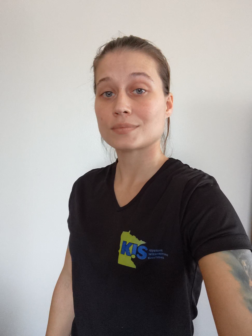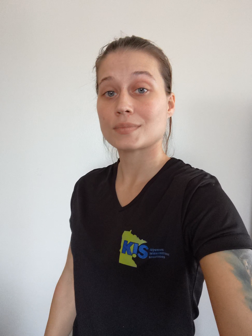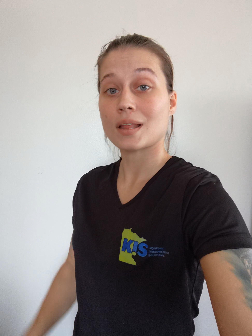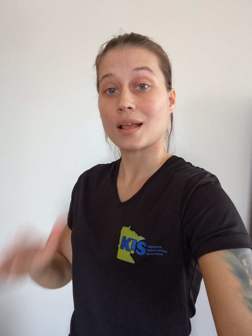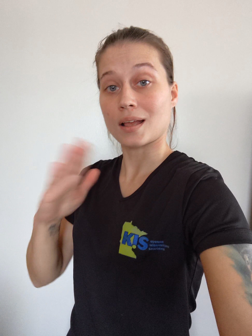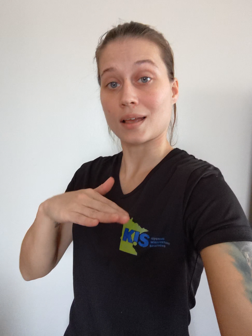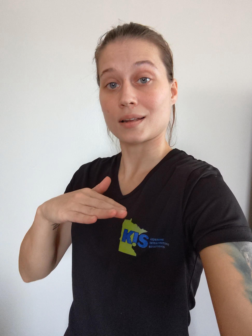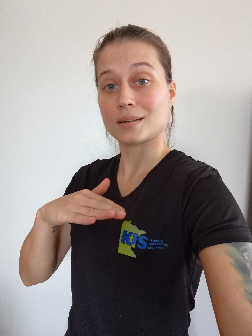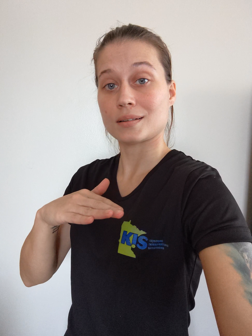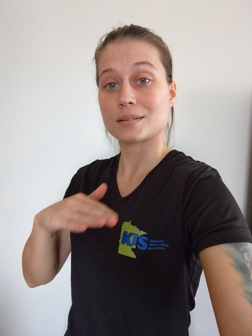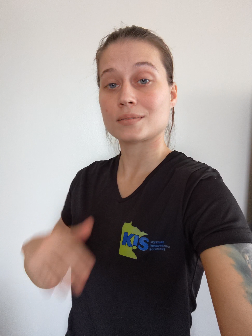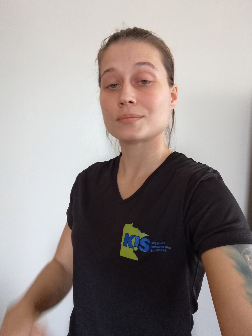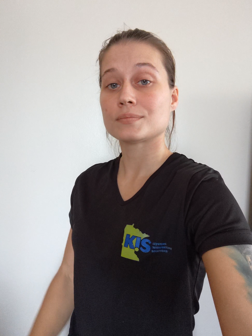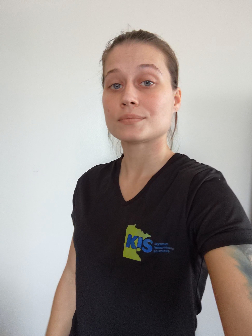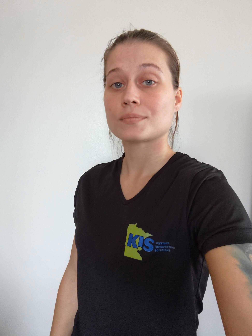on